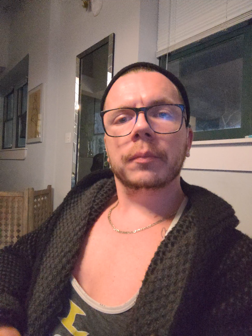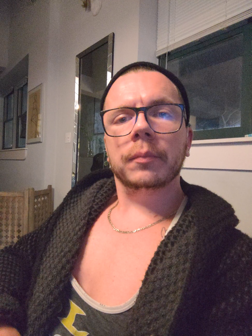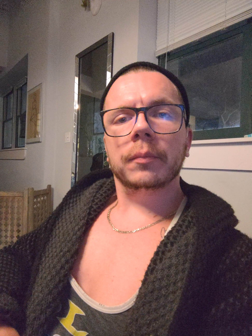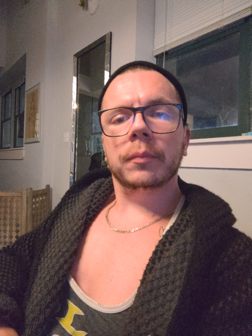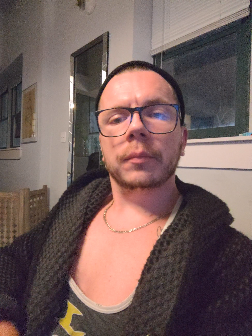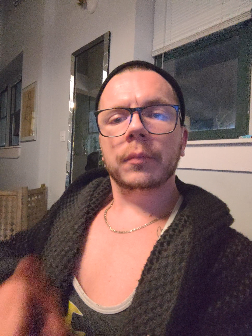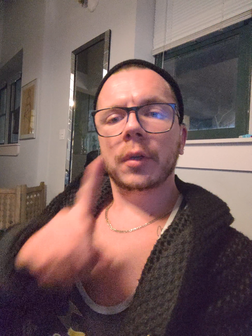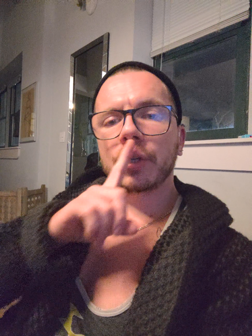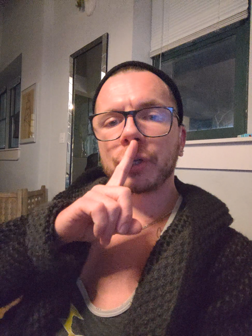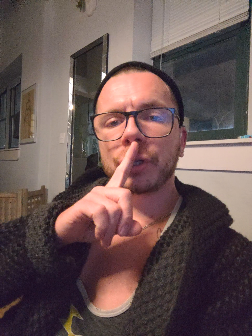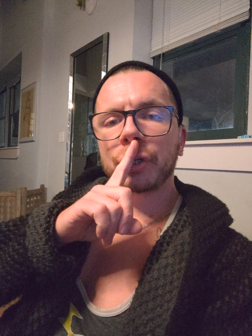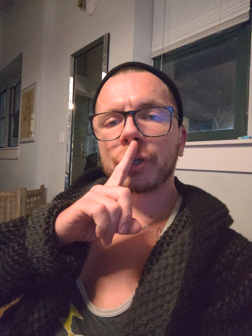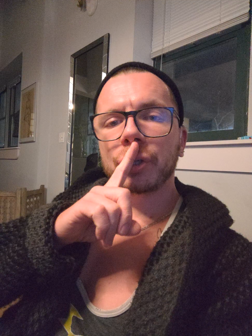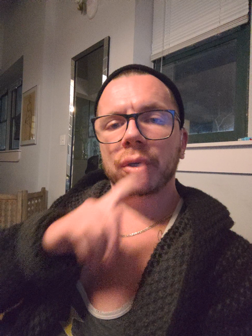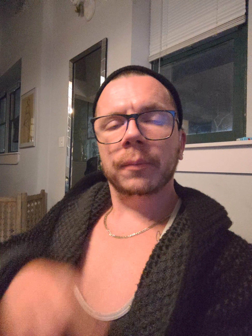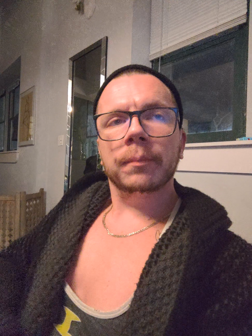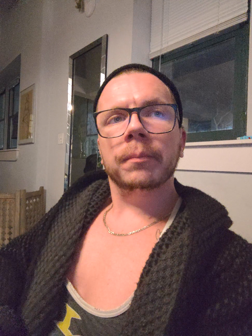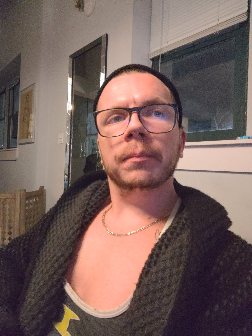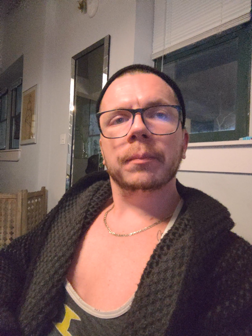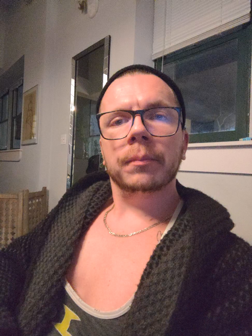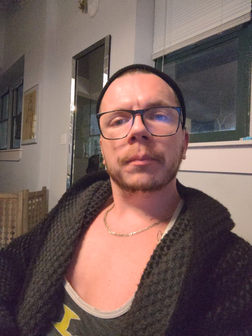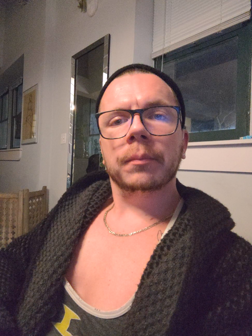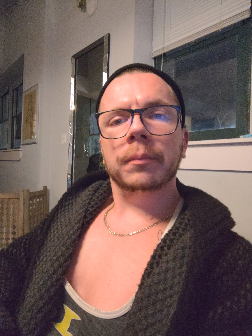shhh